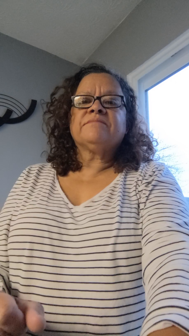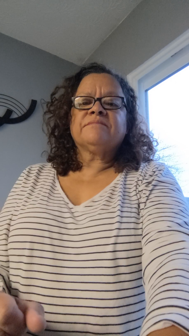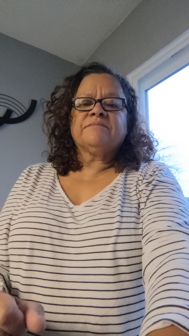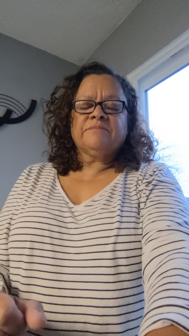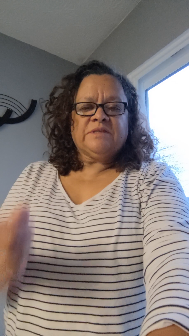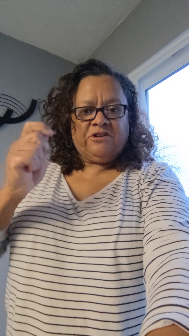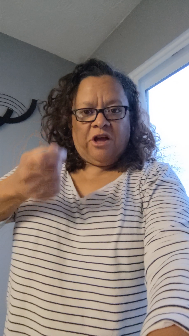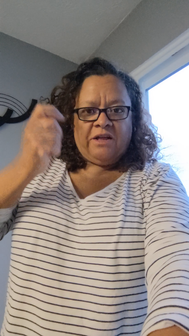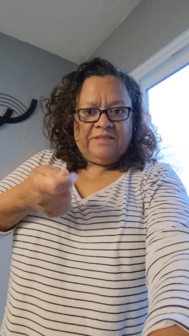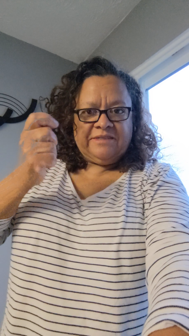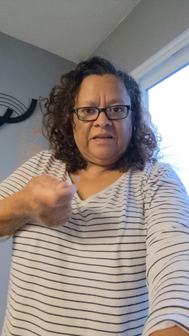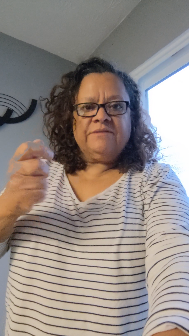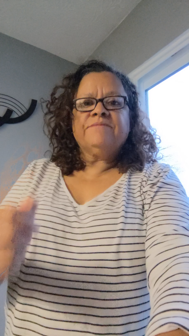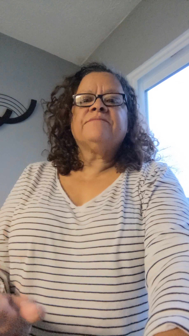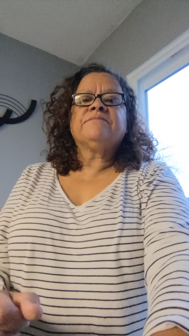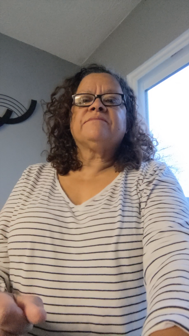cart